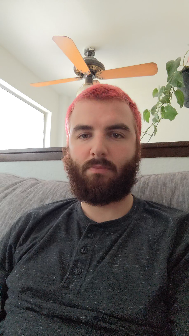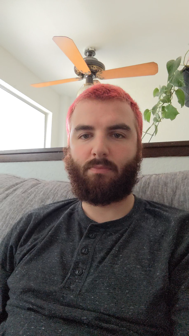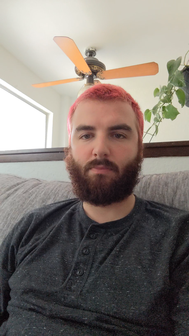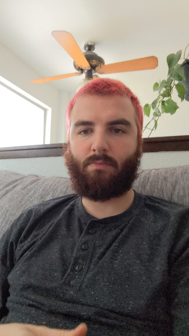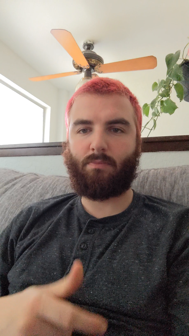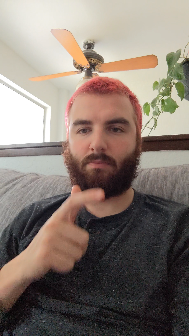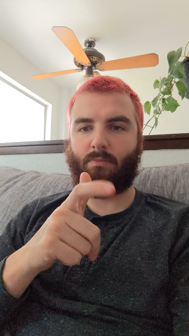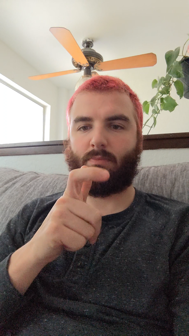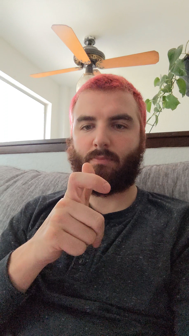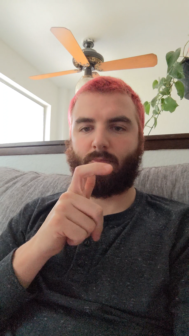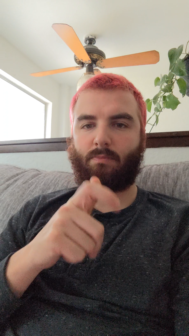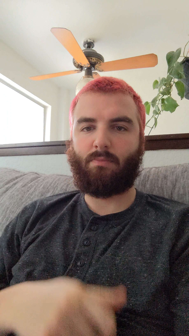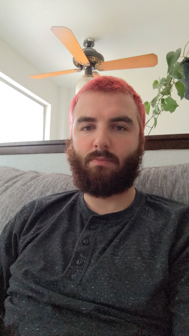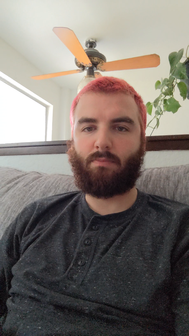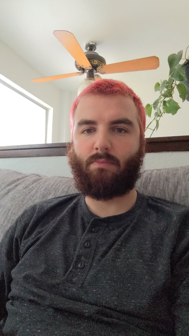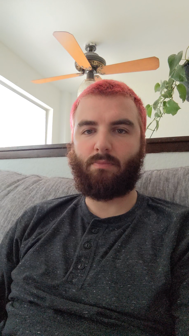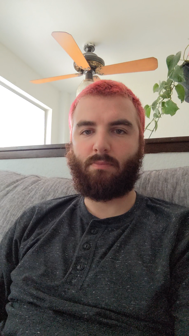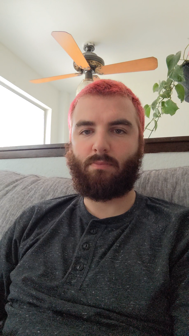run